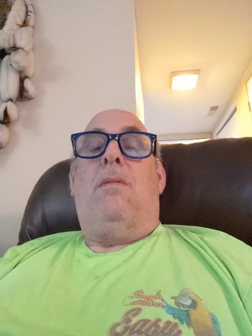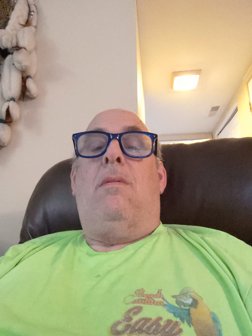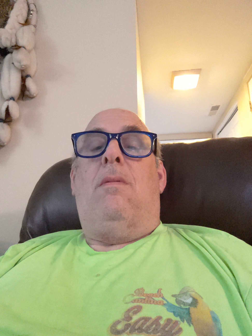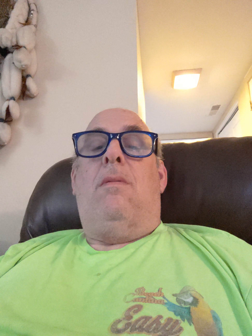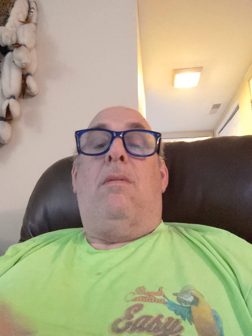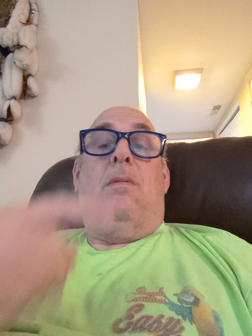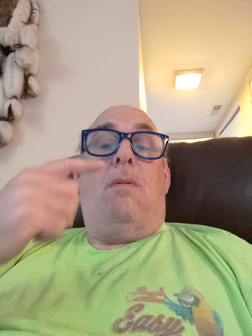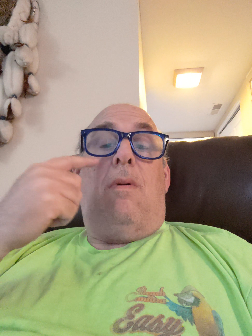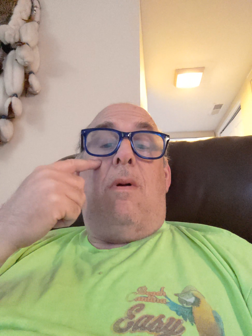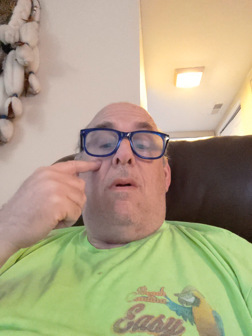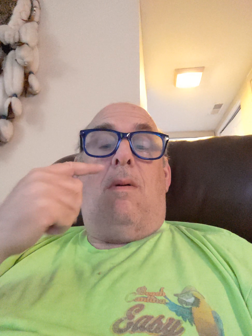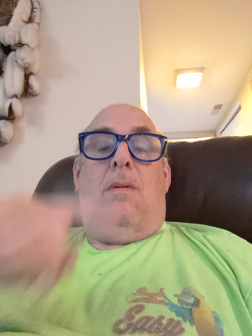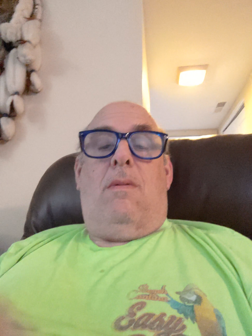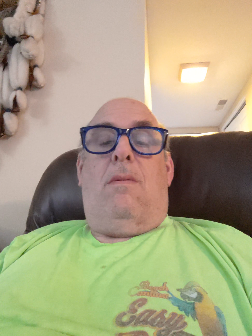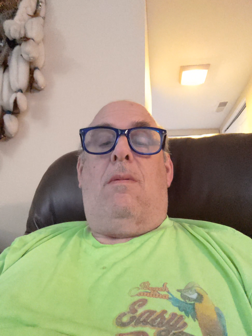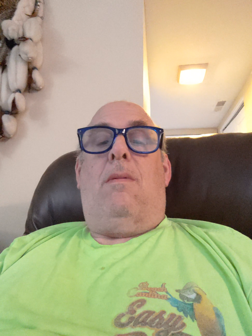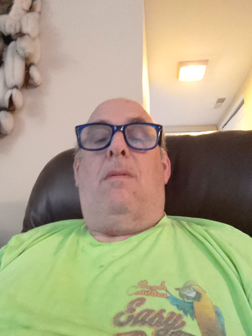eye